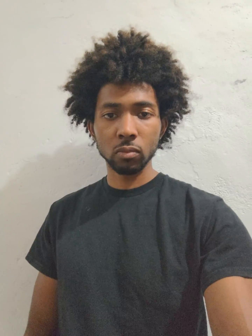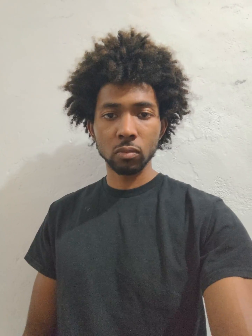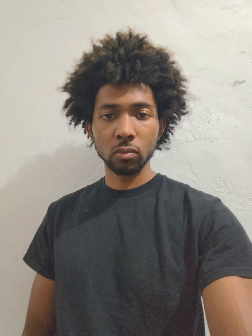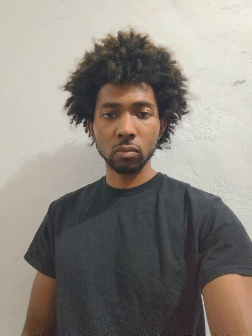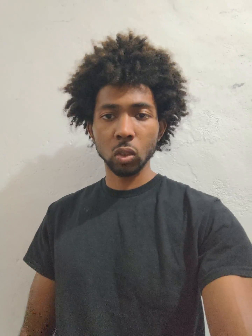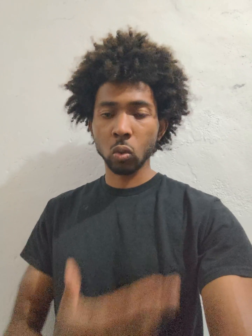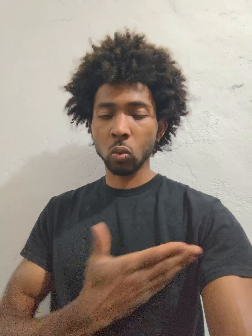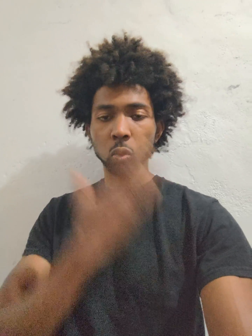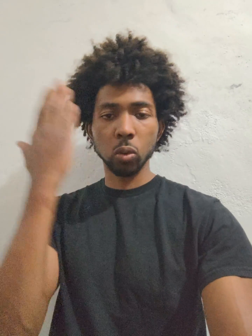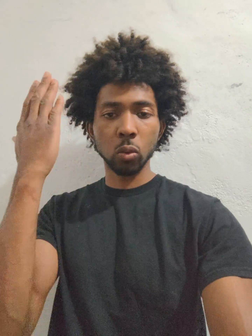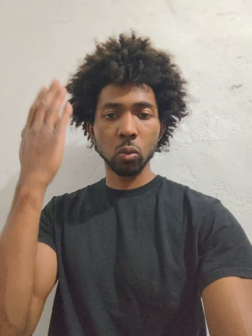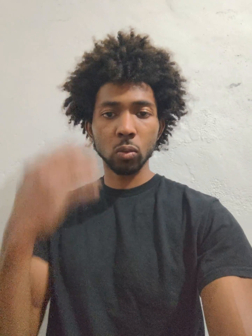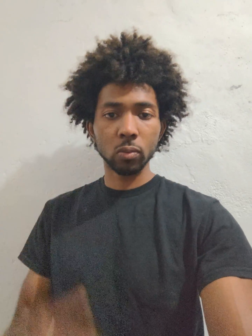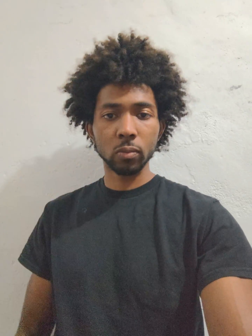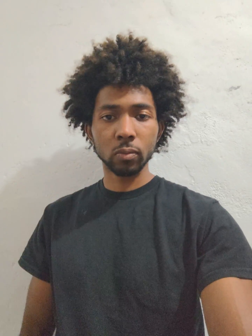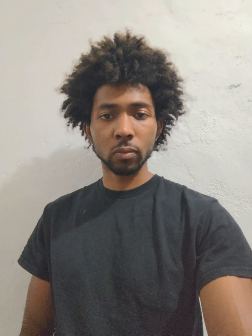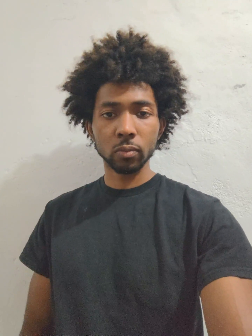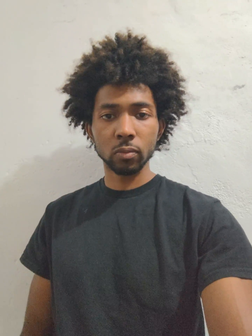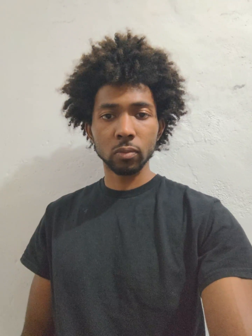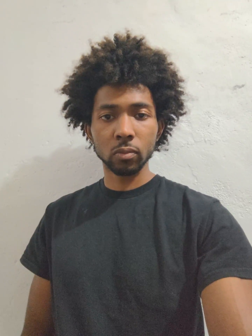all gone